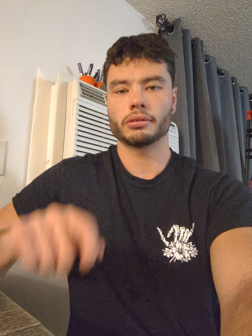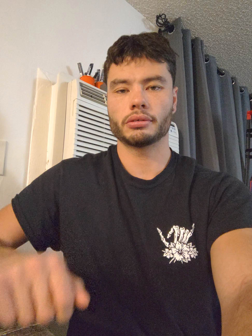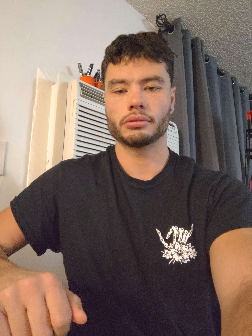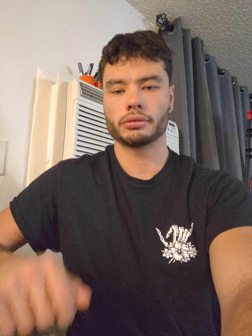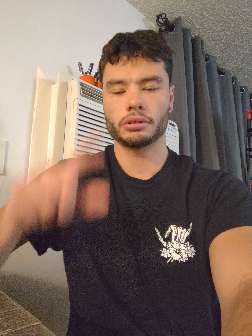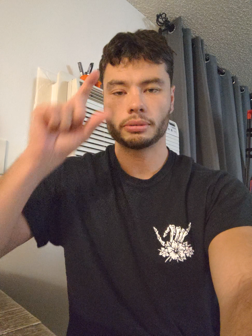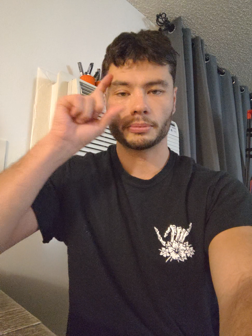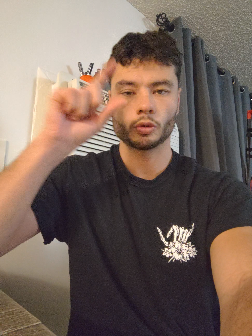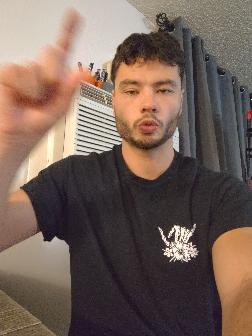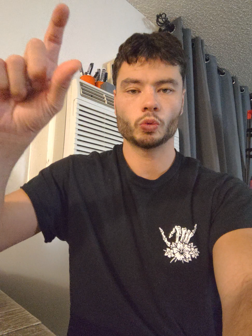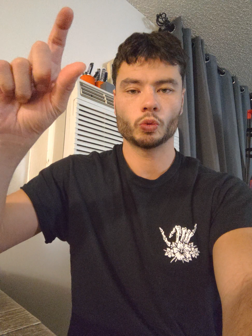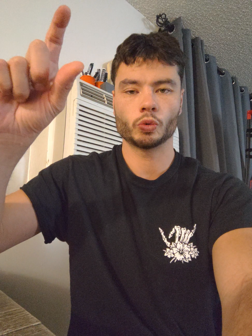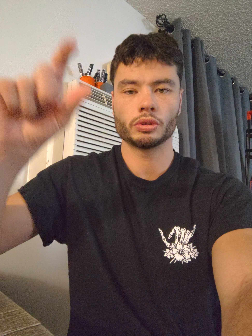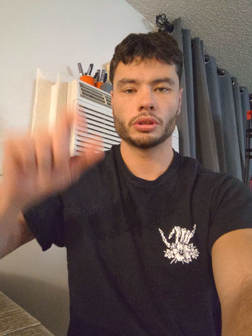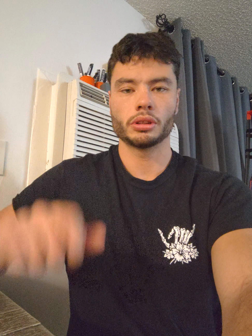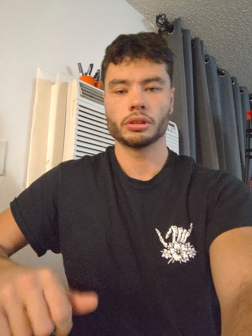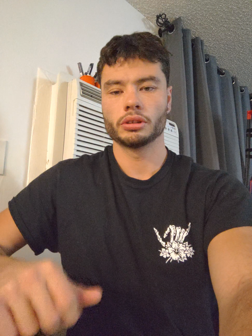moon